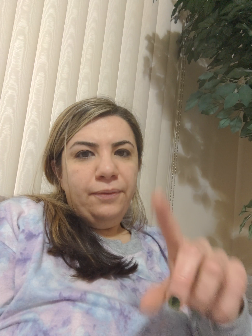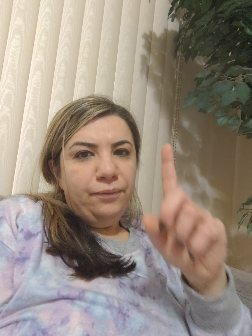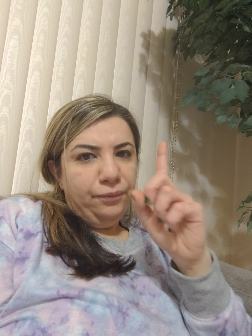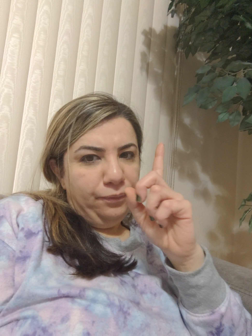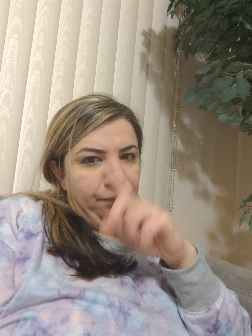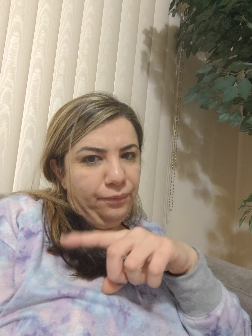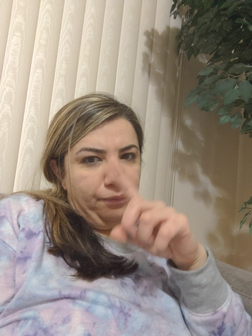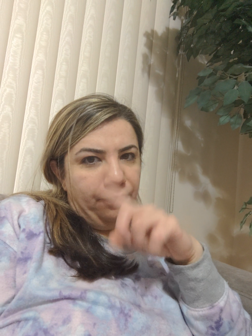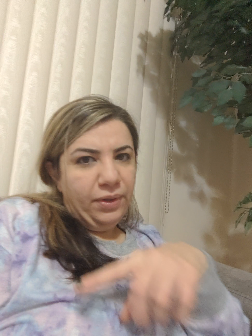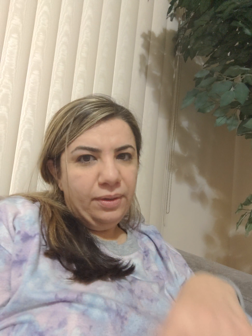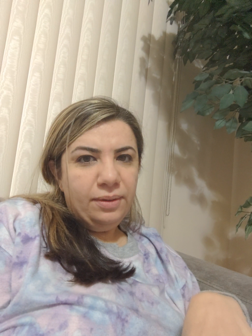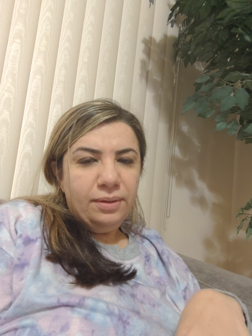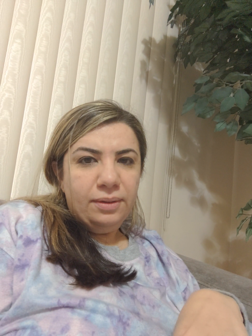mouse